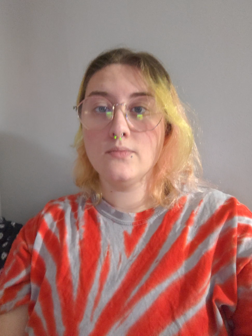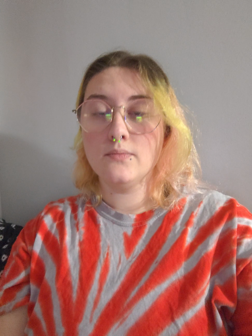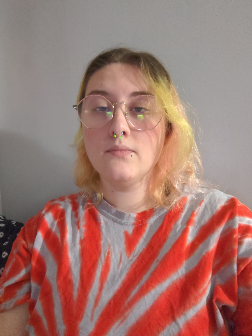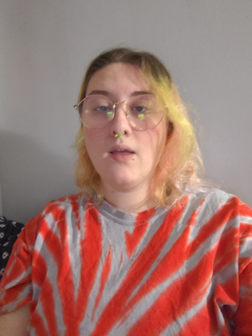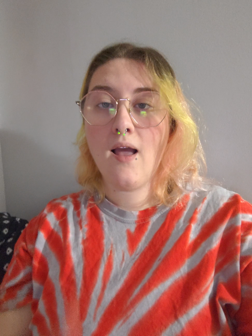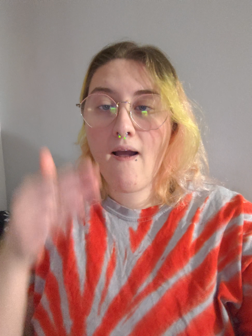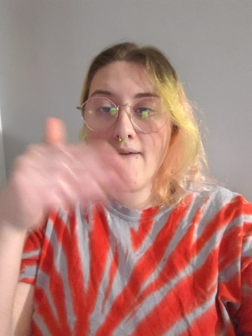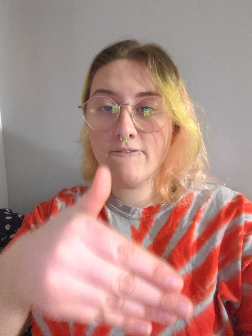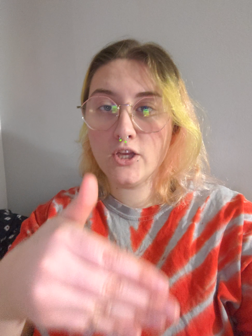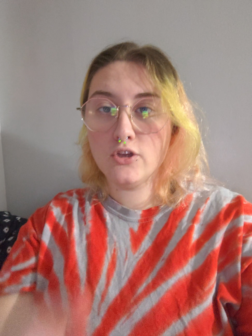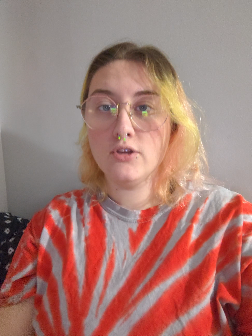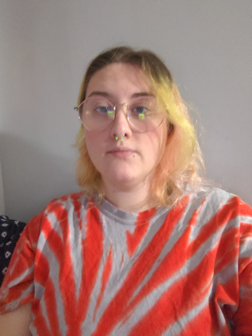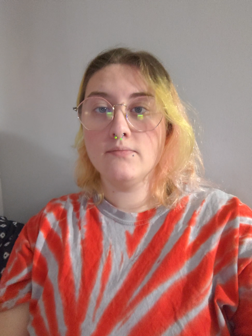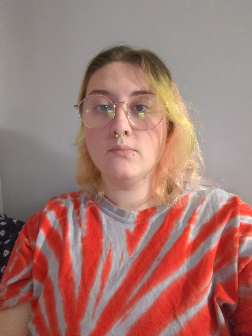after